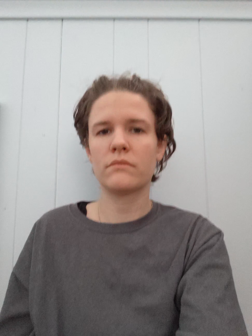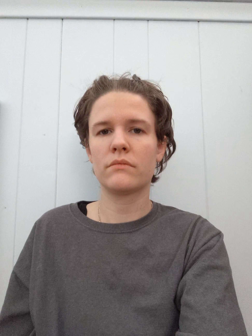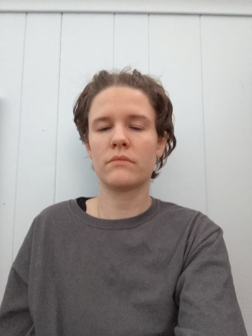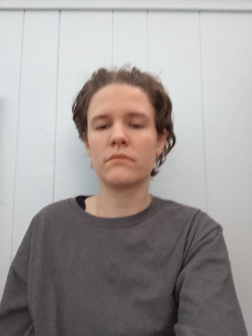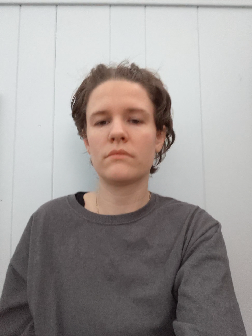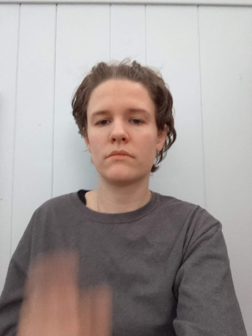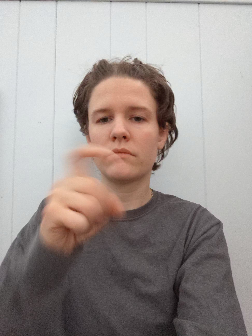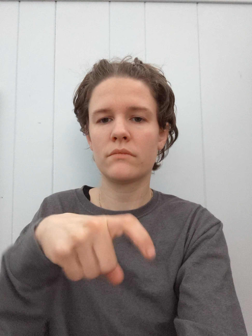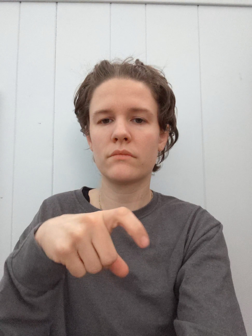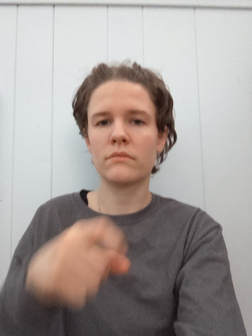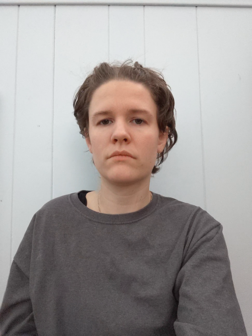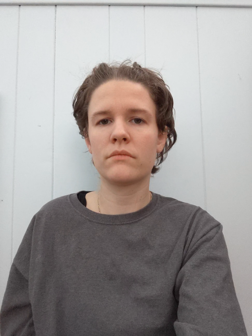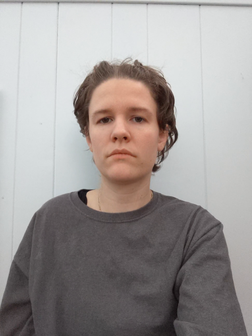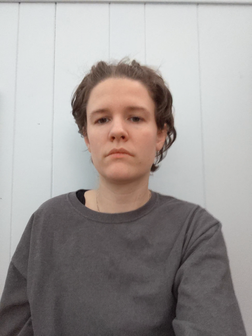time